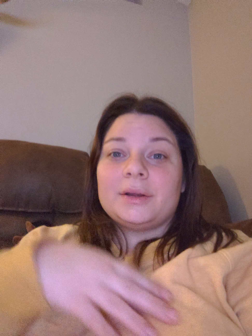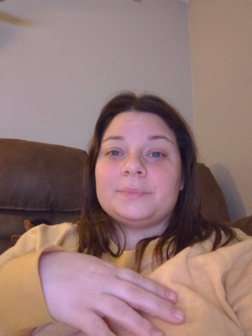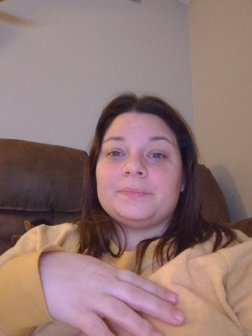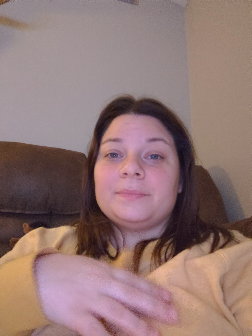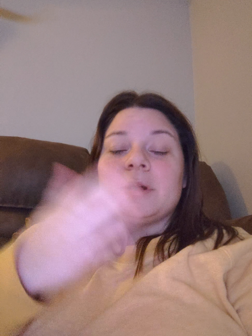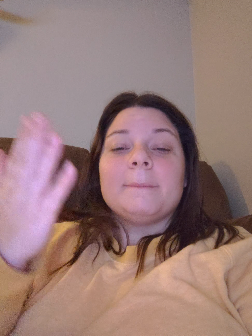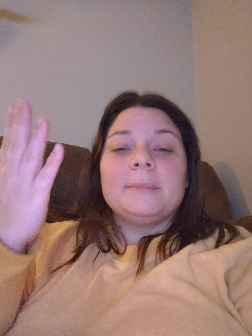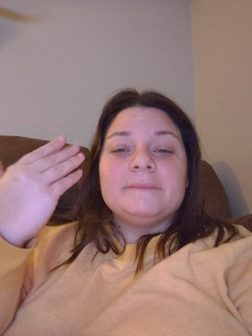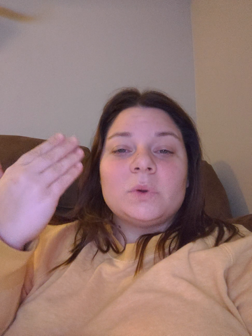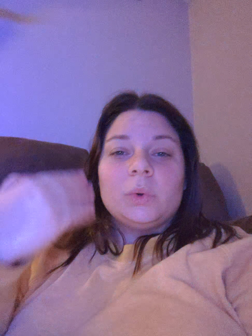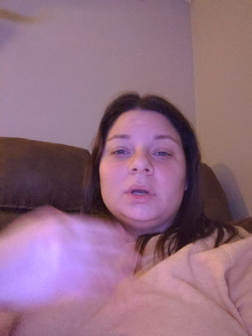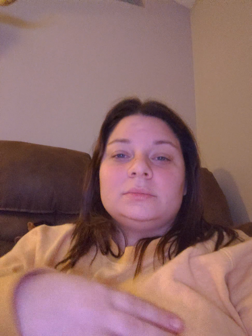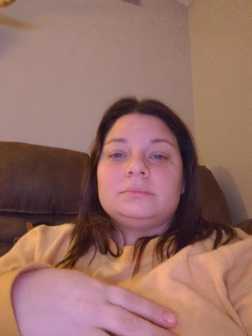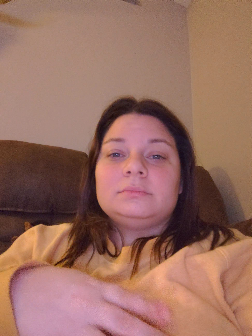before